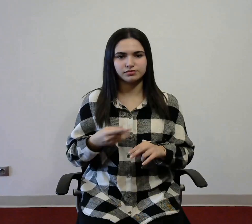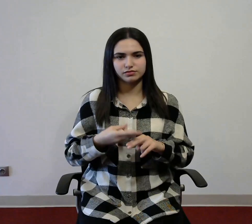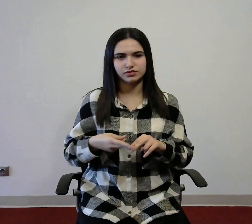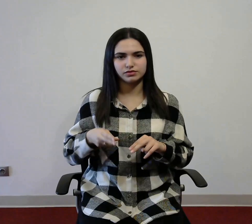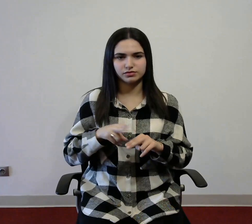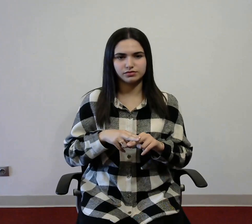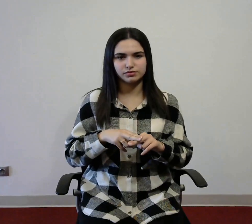görə